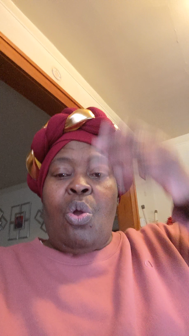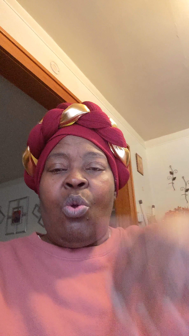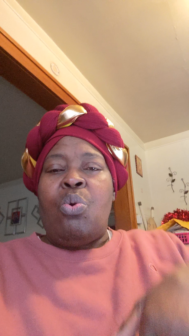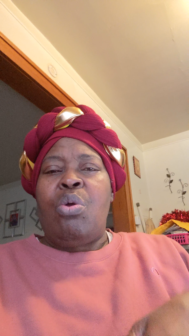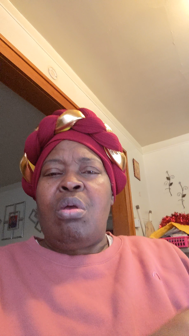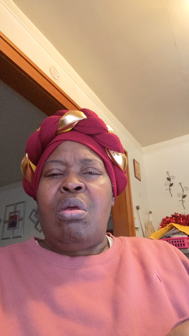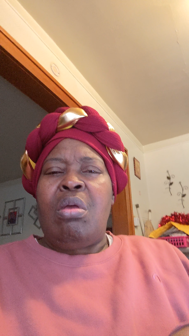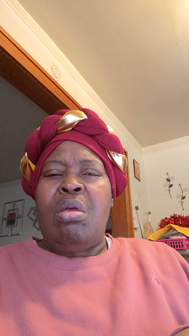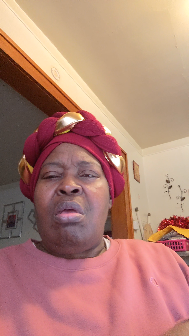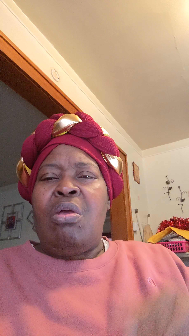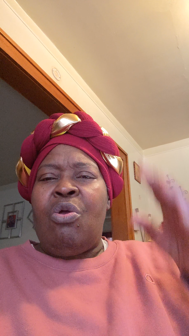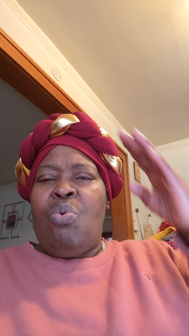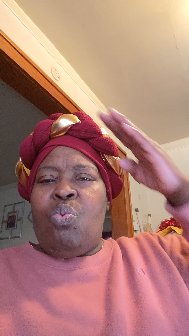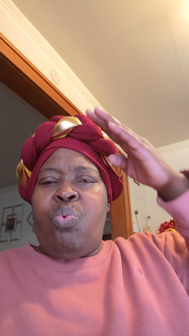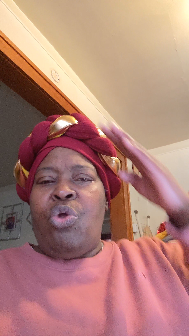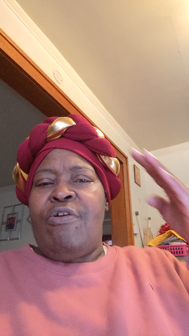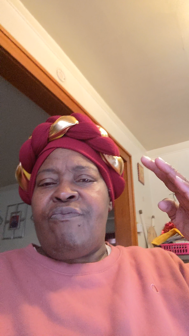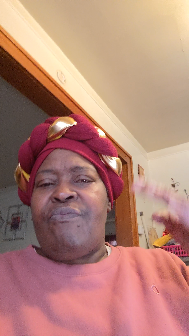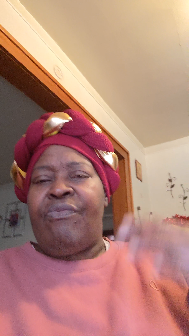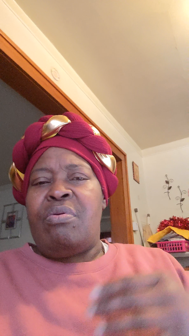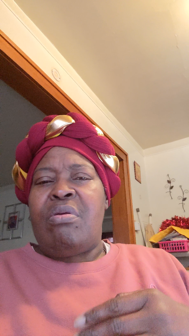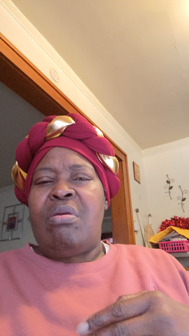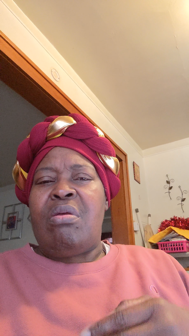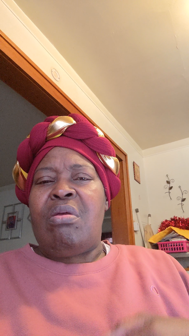roof